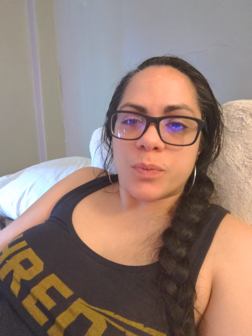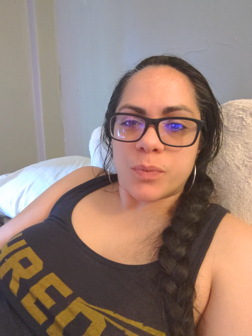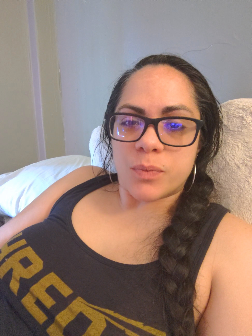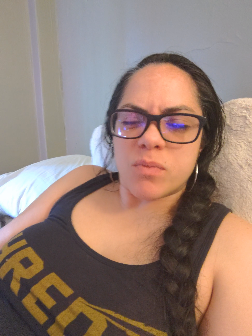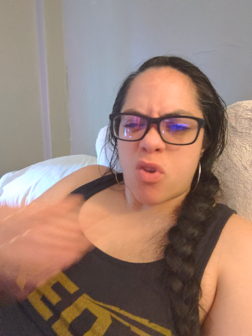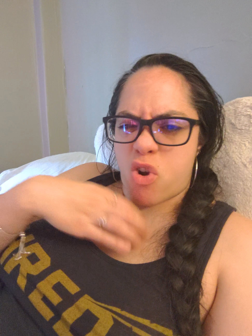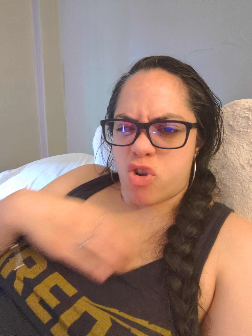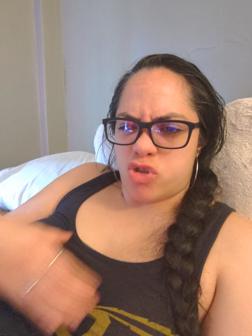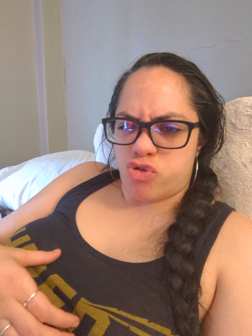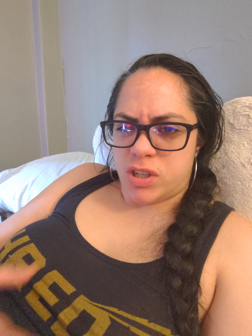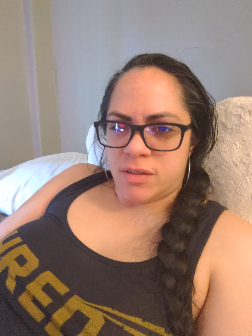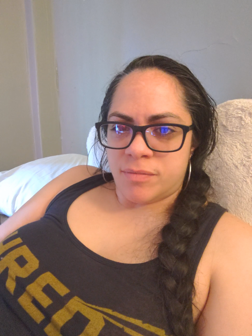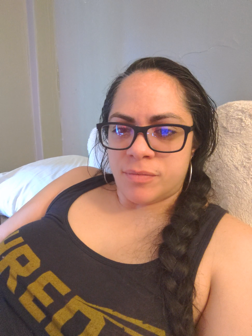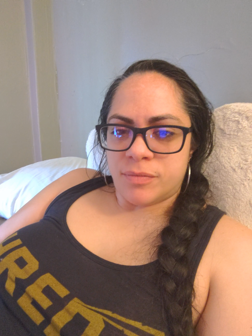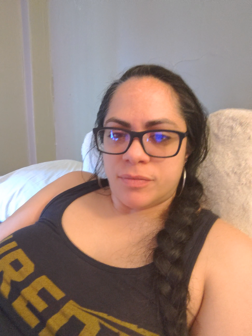hungry